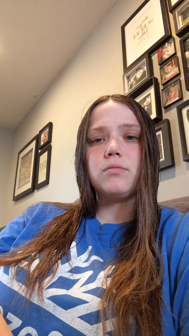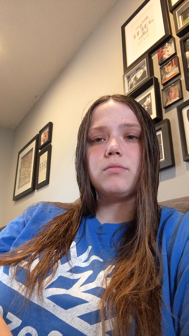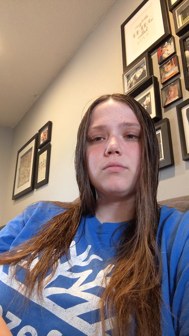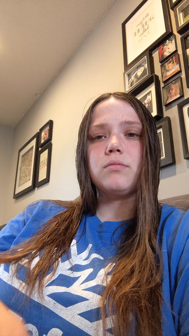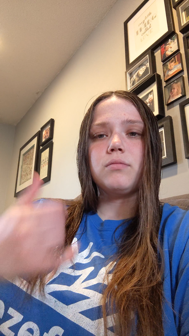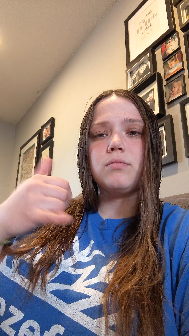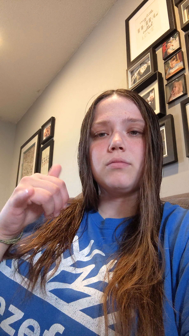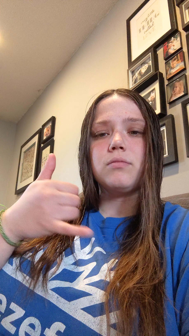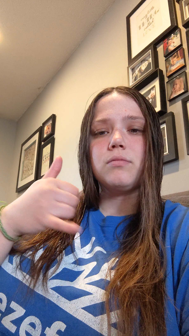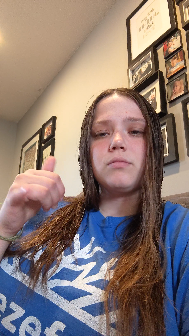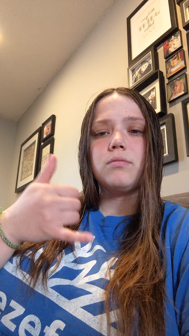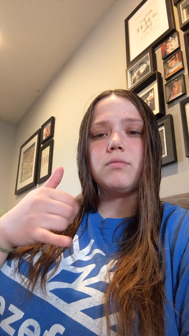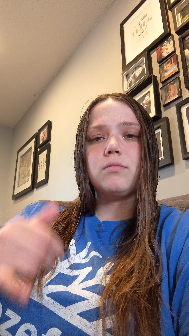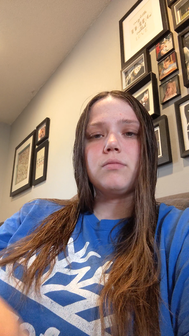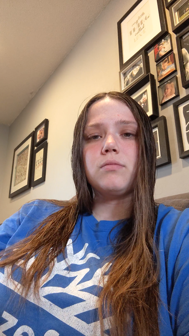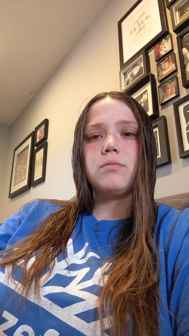play